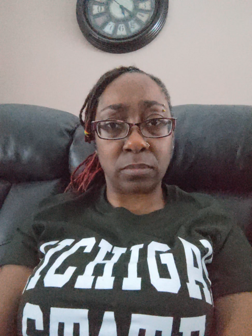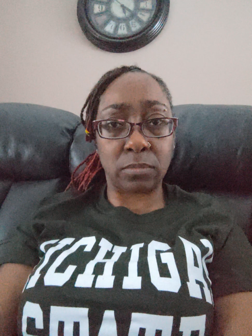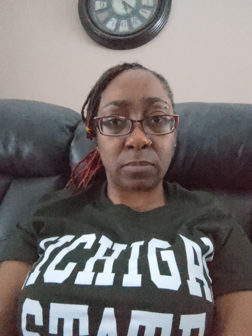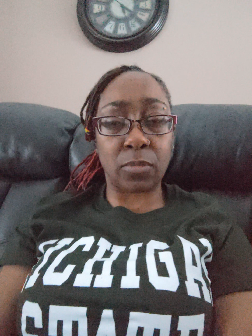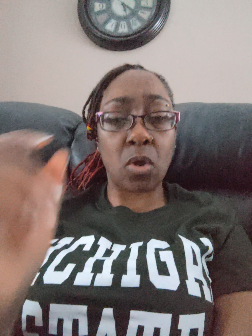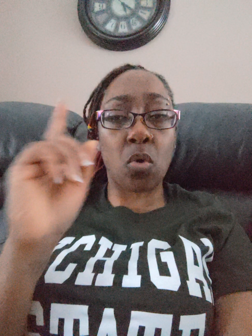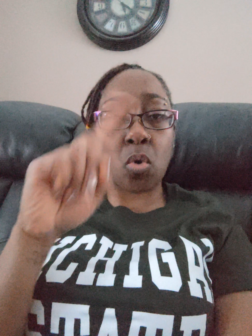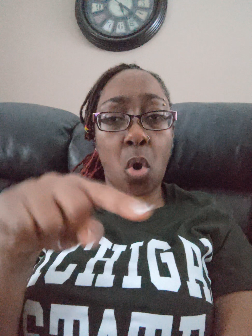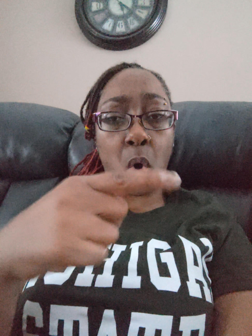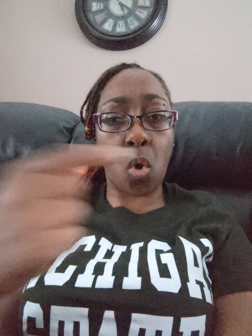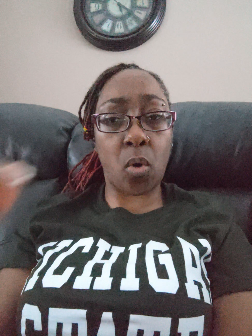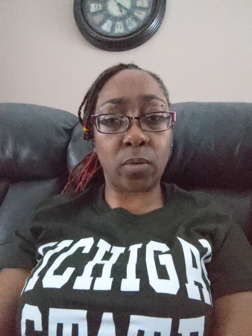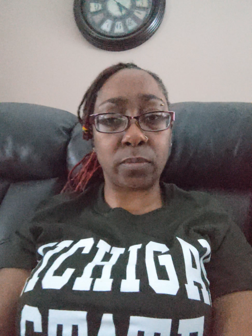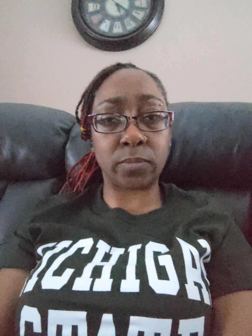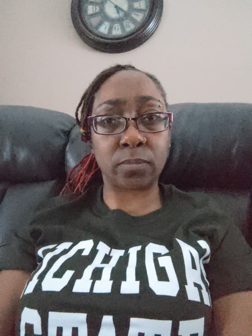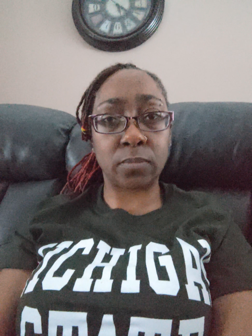go